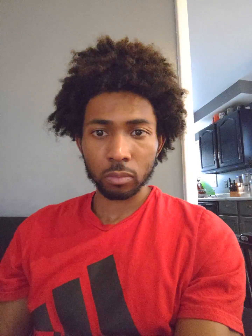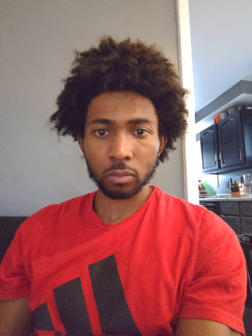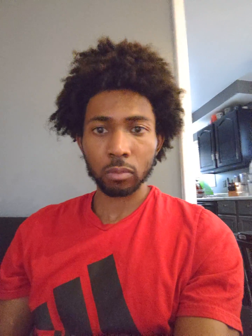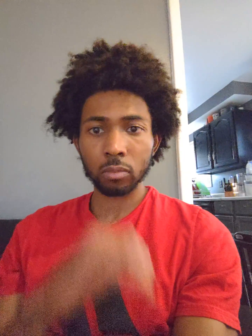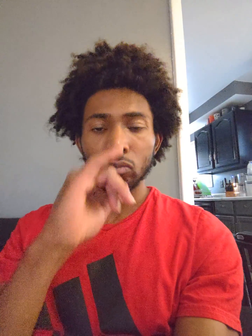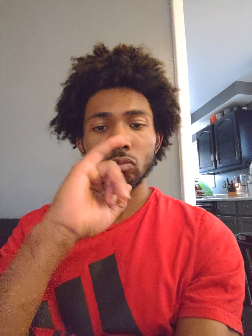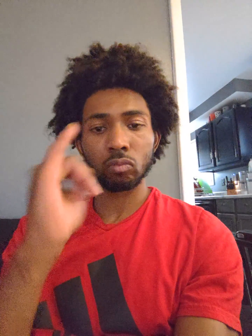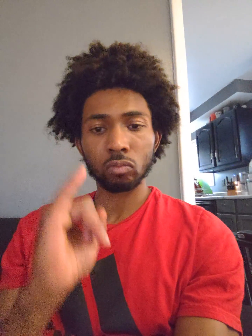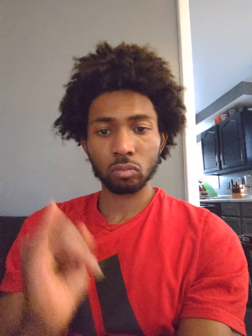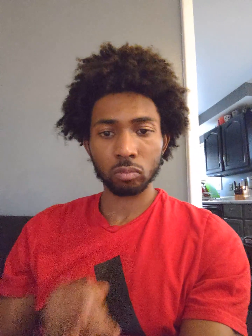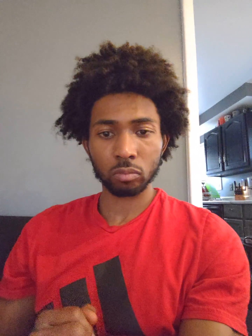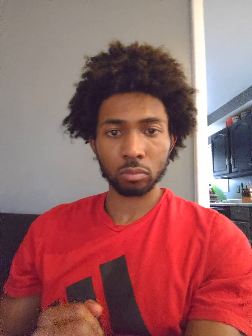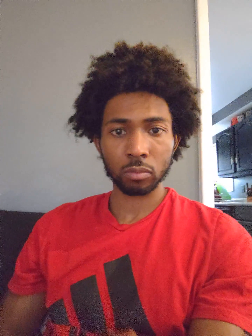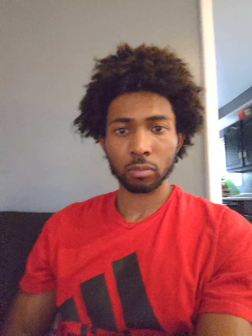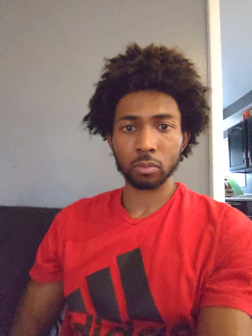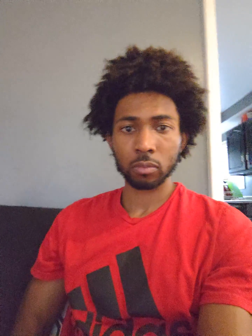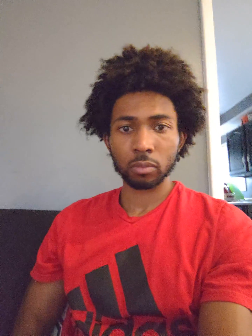draw